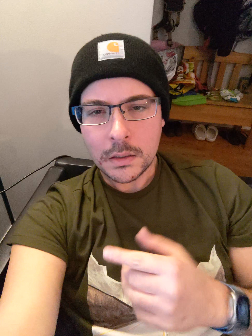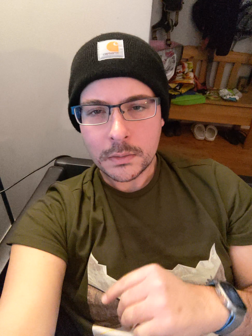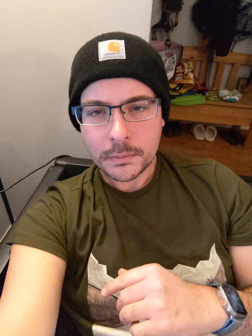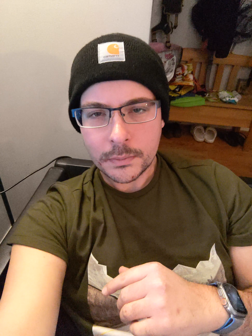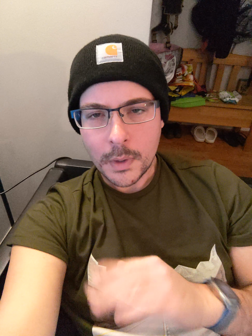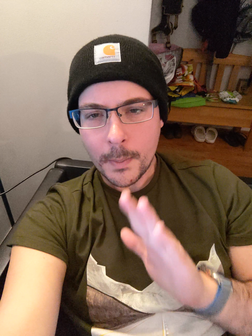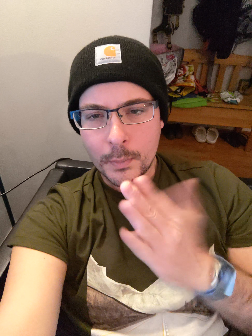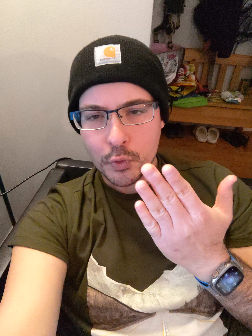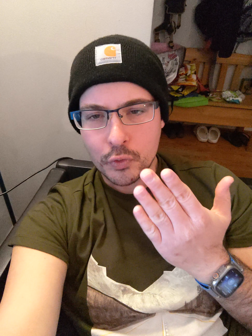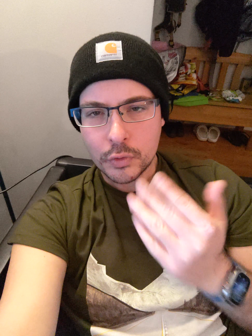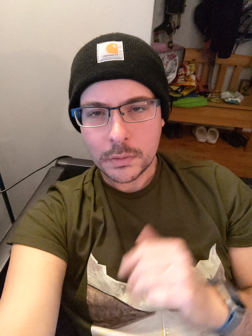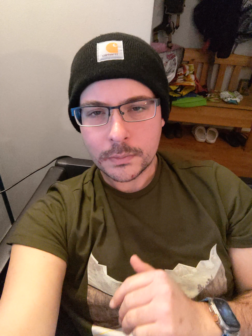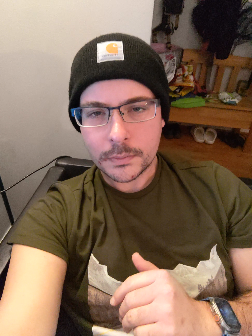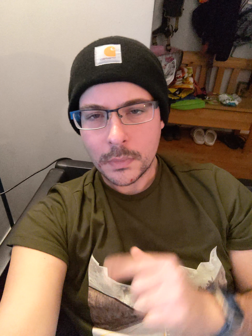book